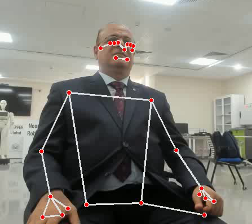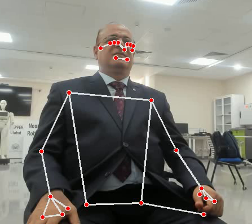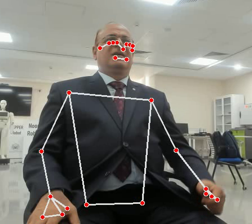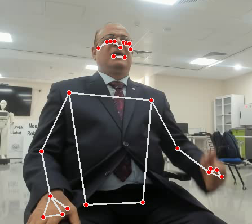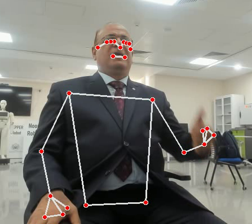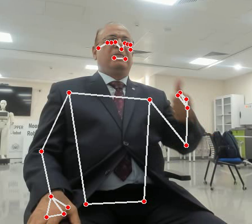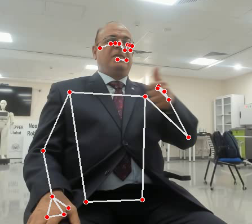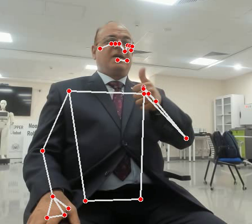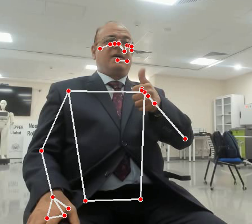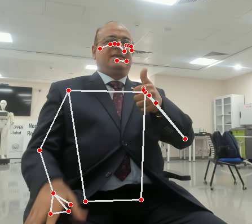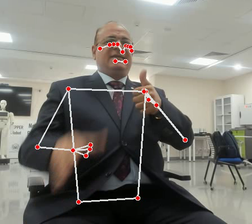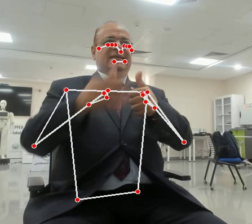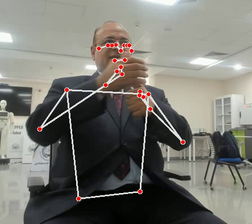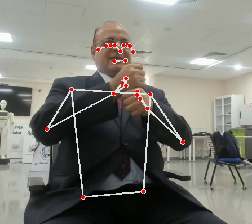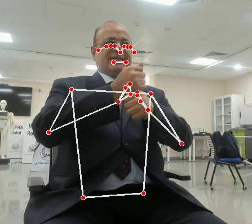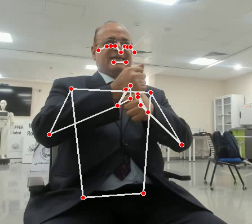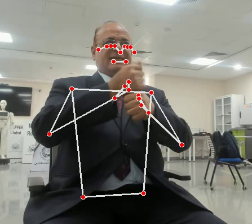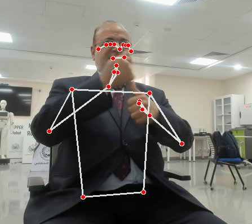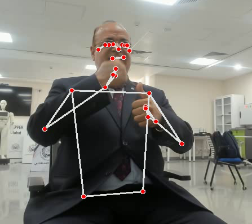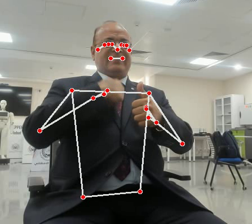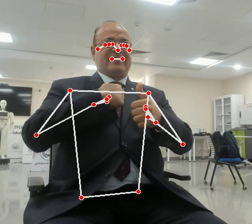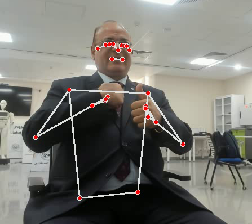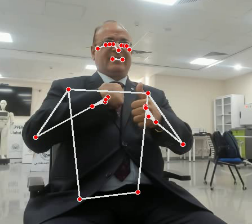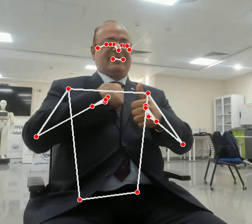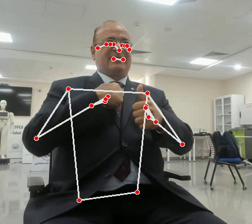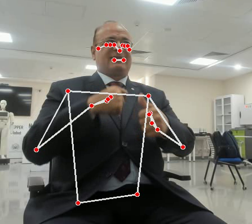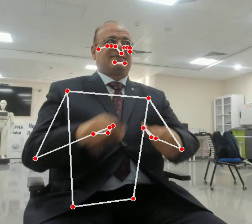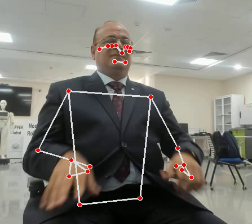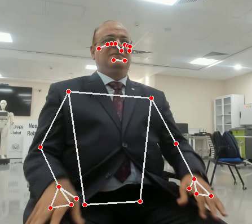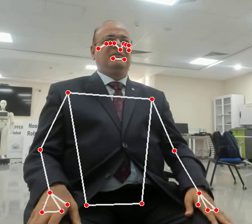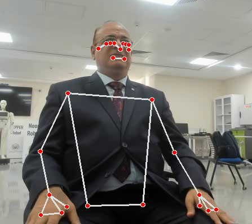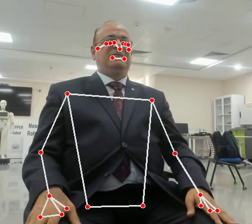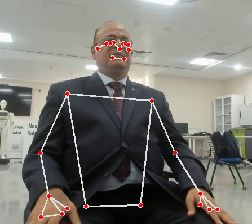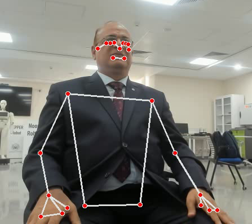meraty